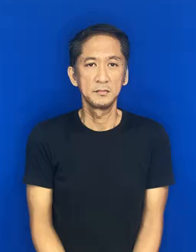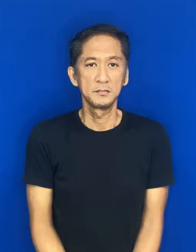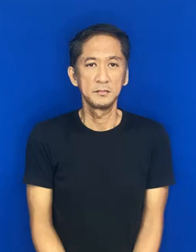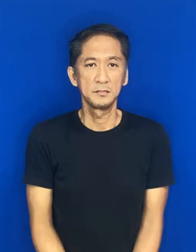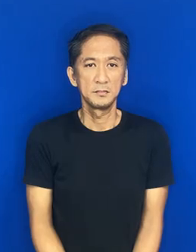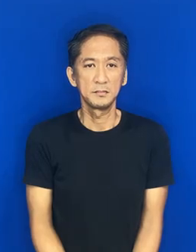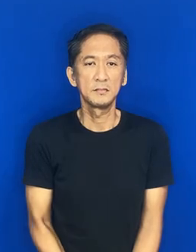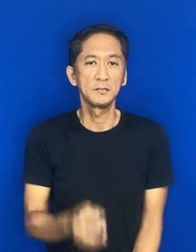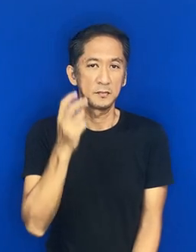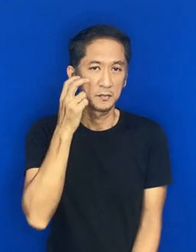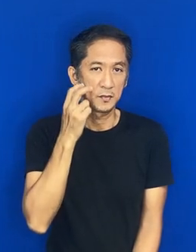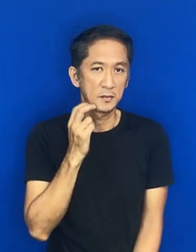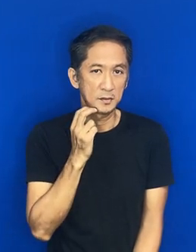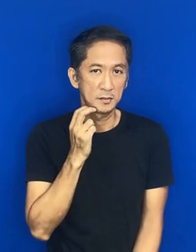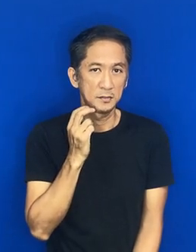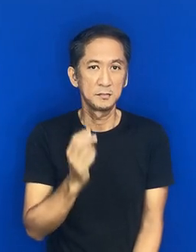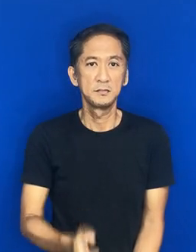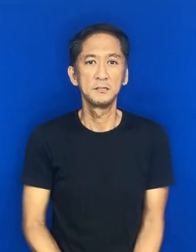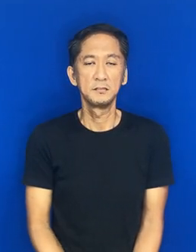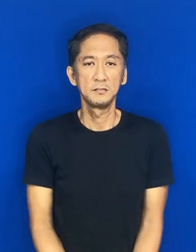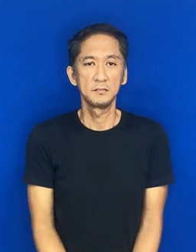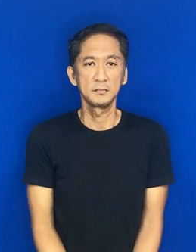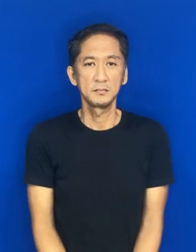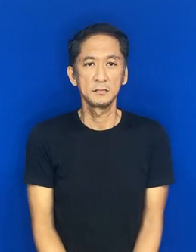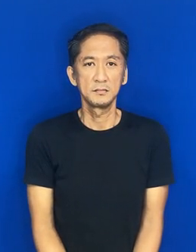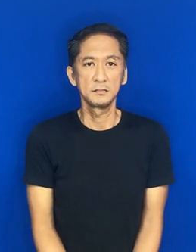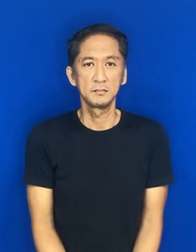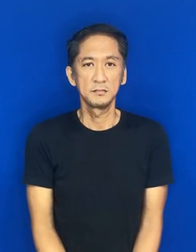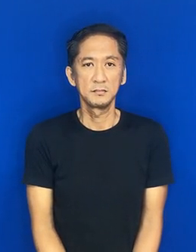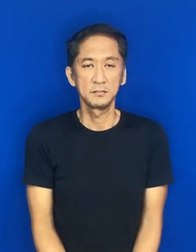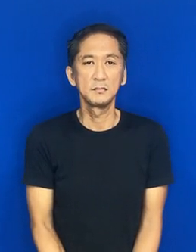wine